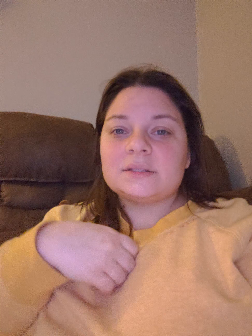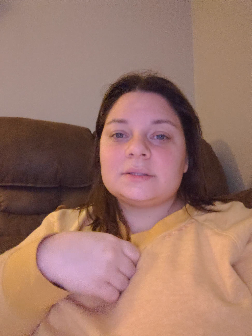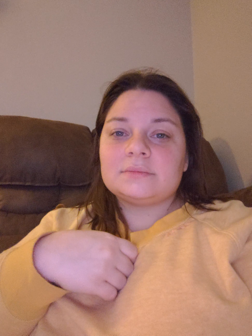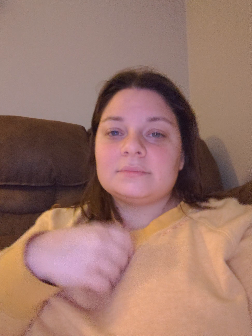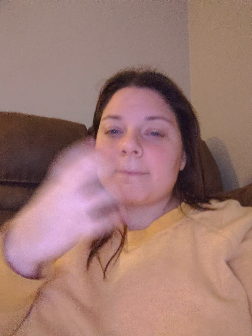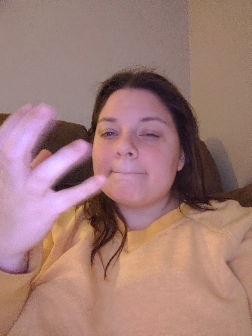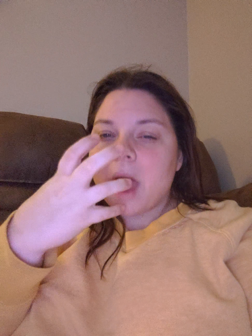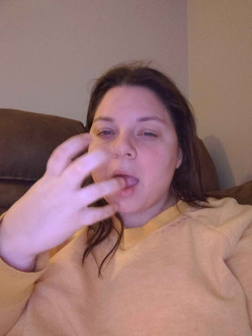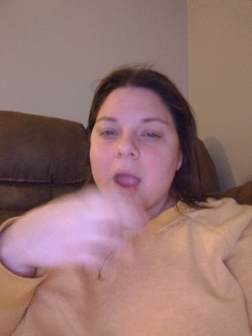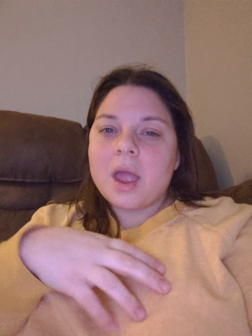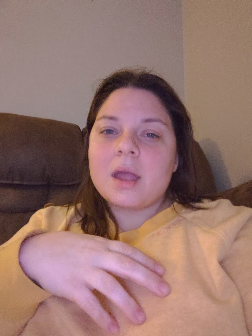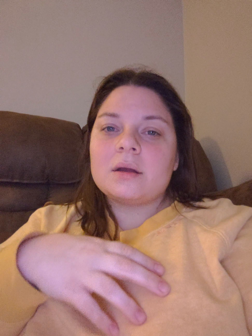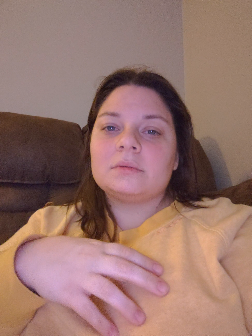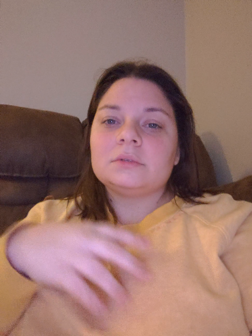mad